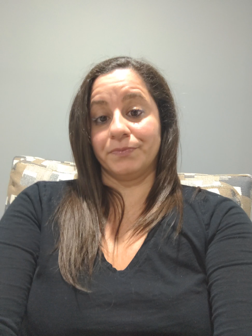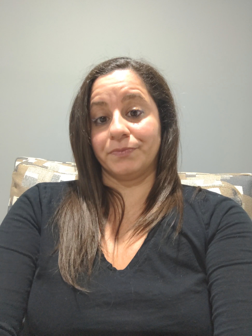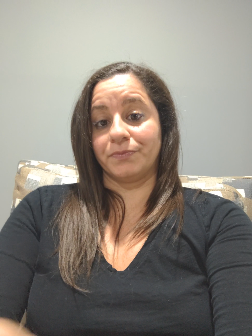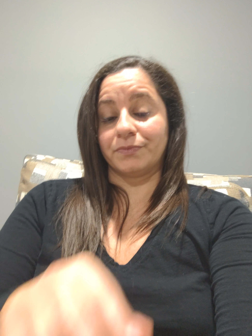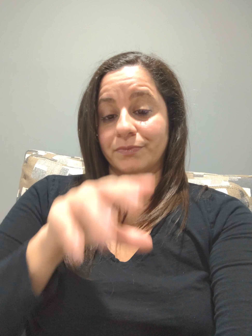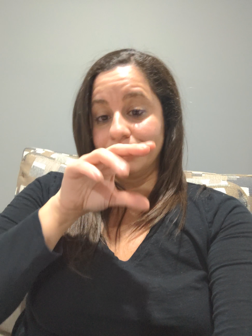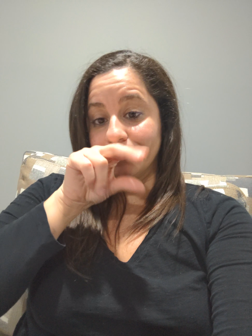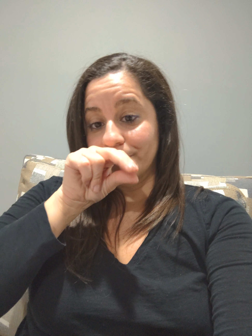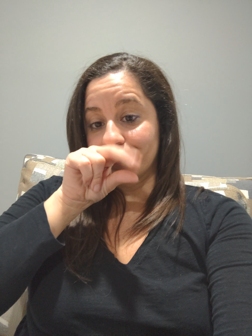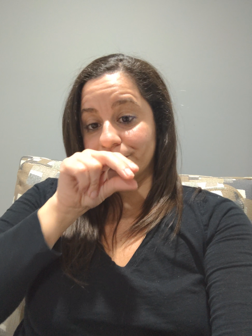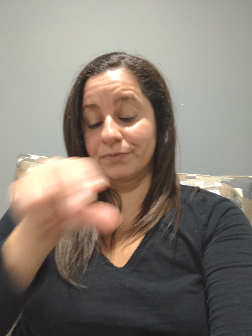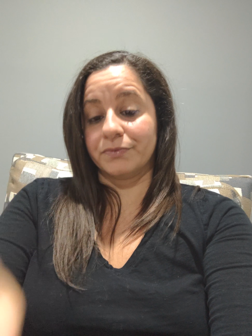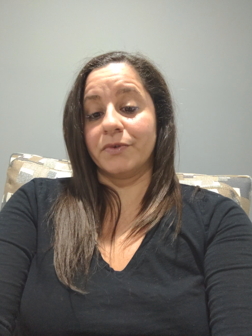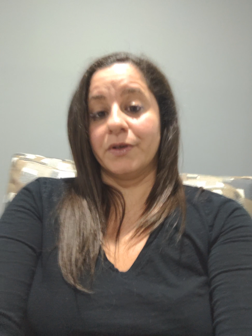duck